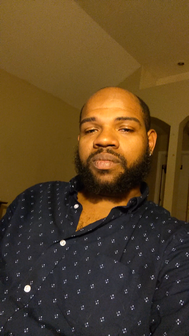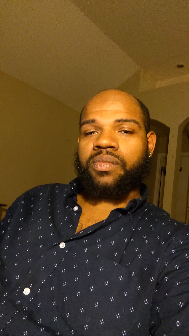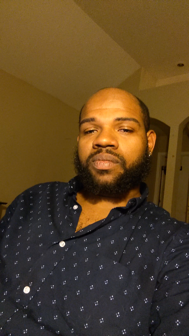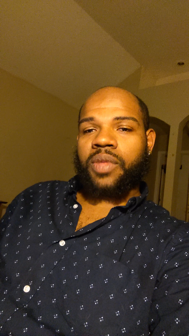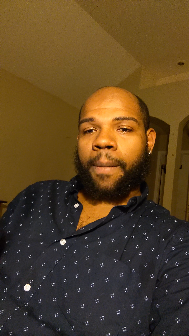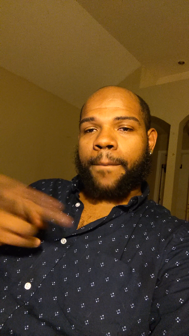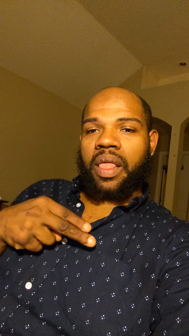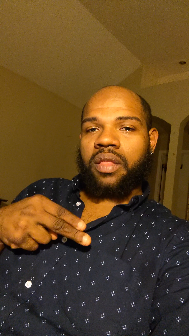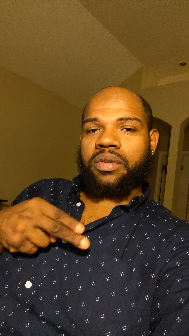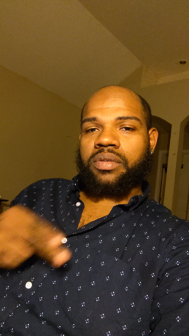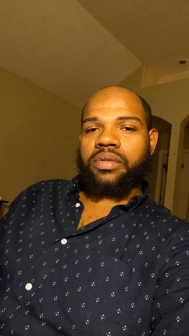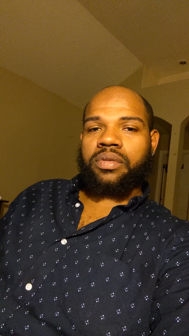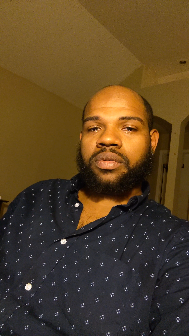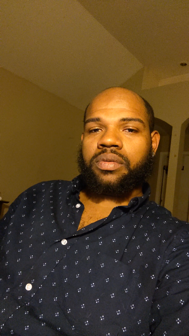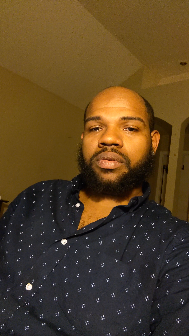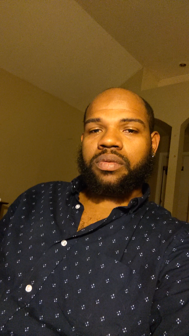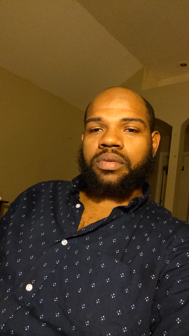belt